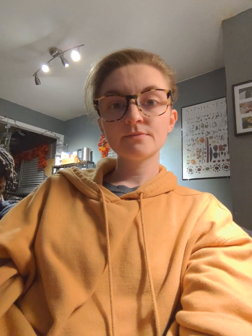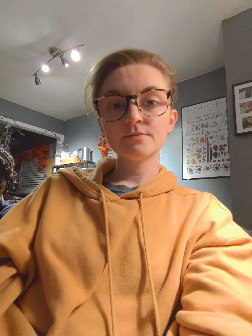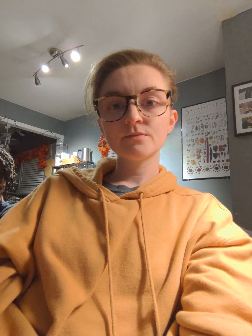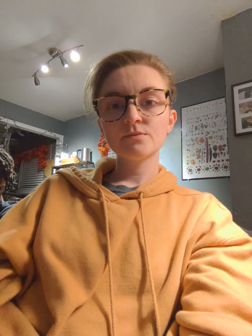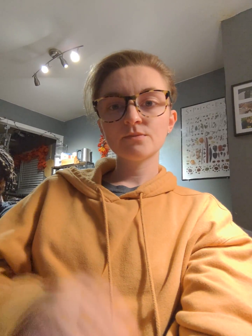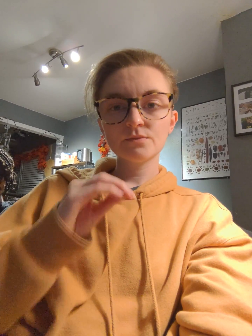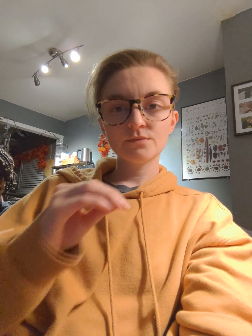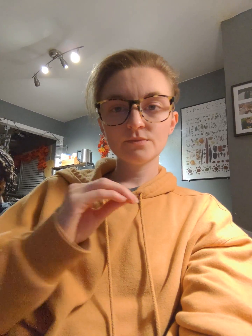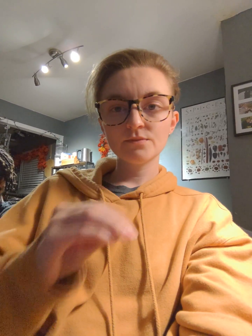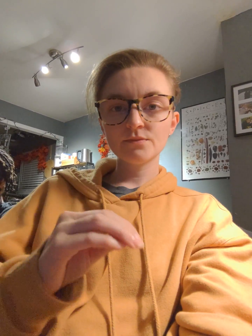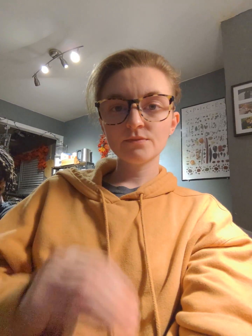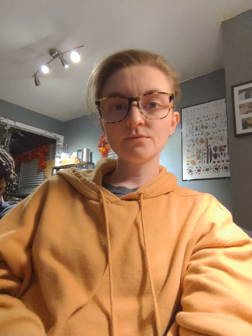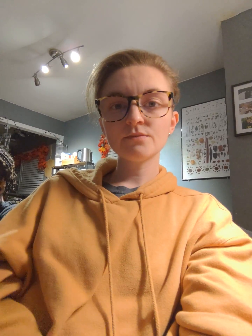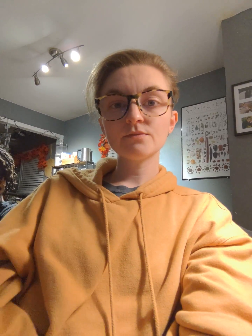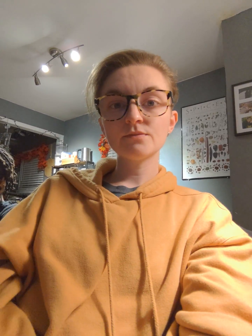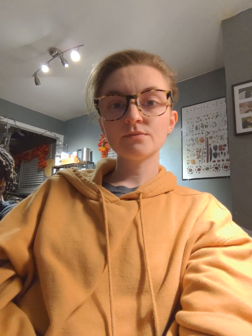fix